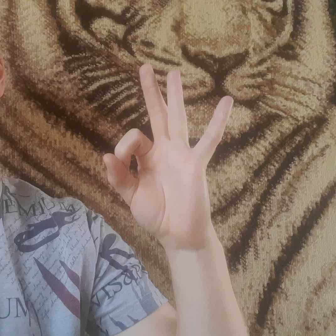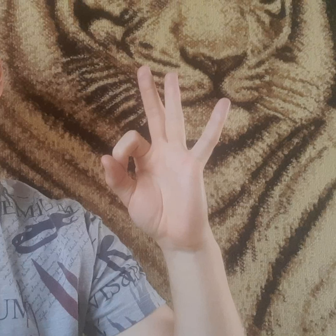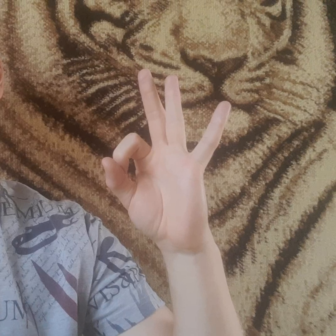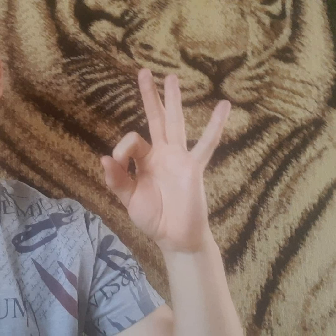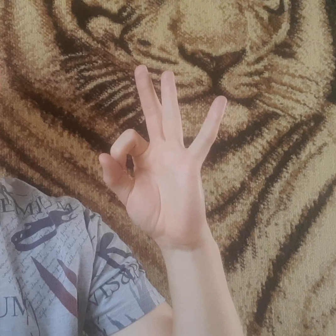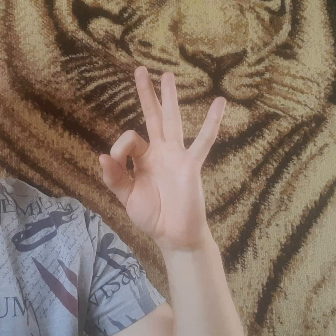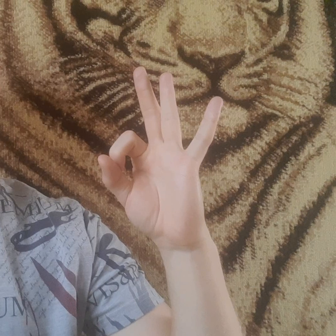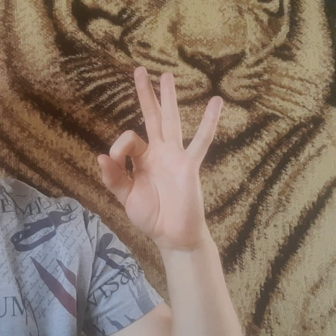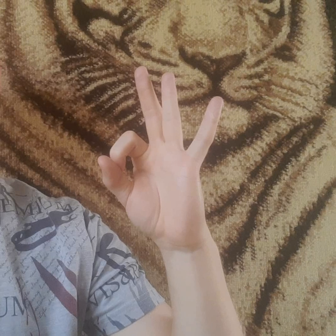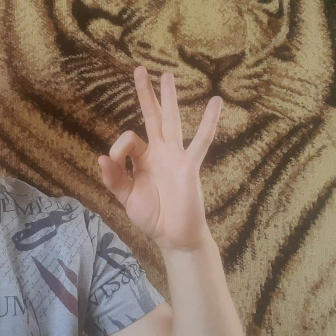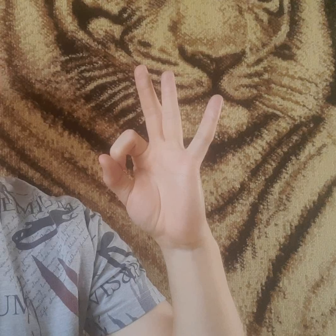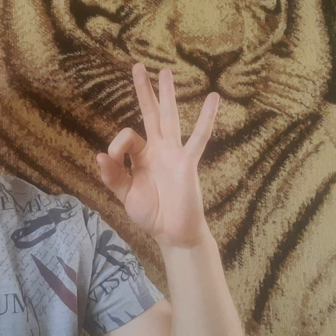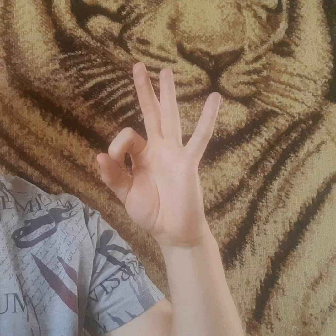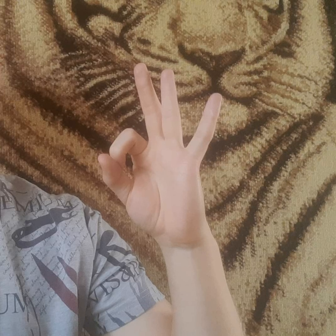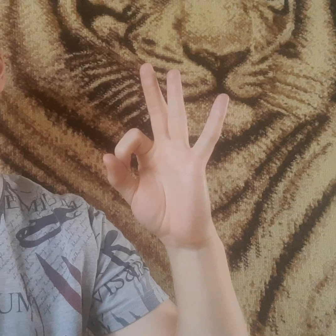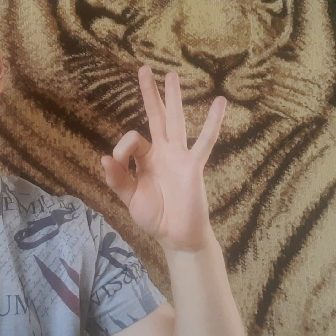О